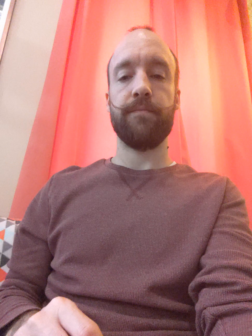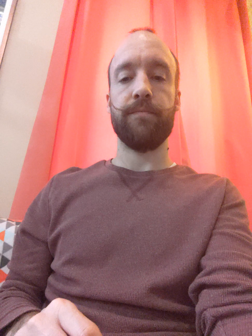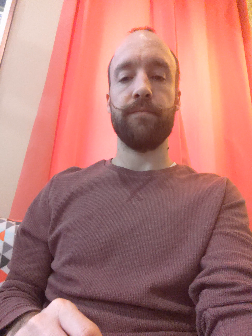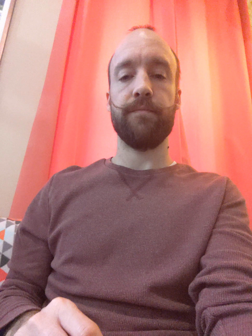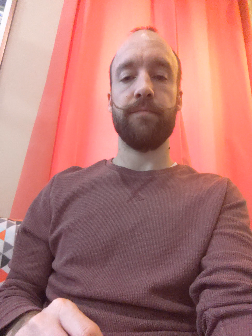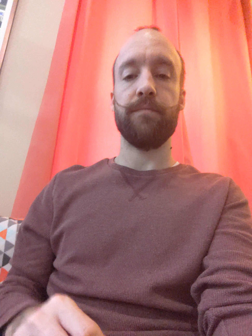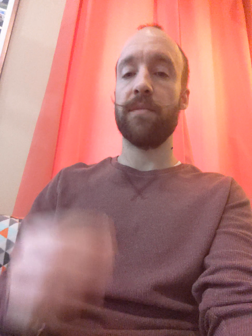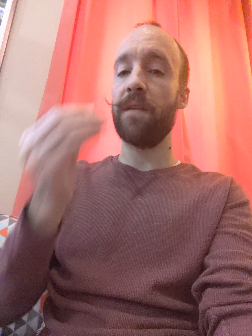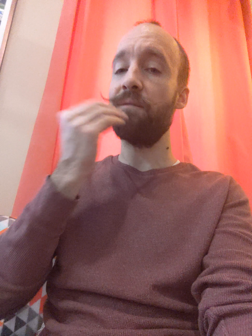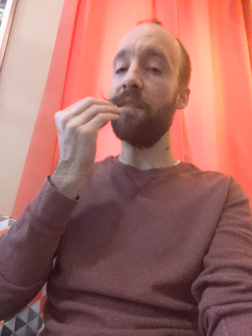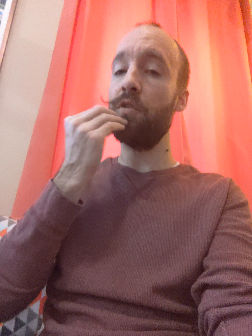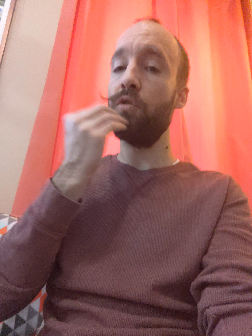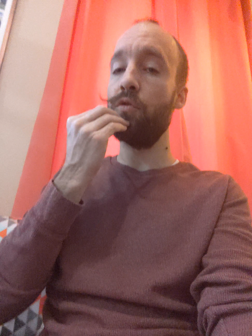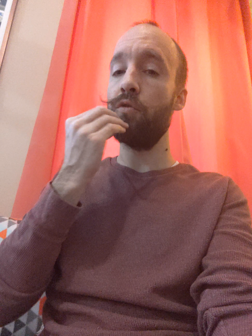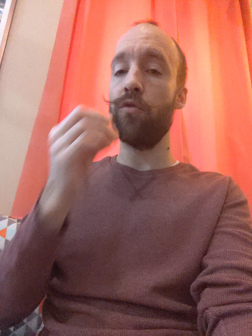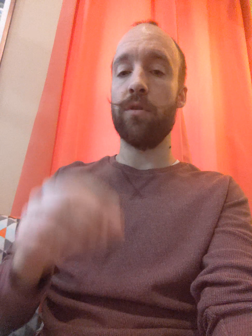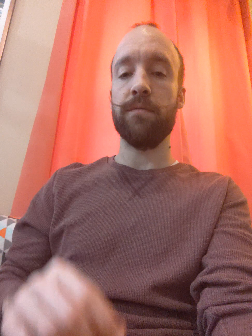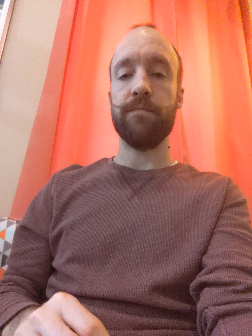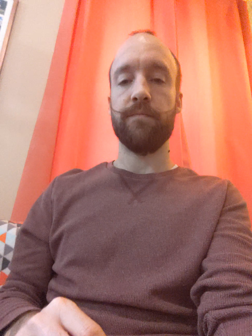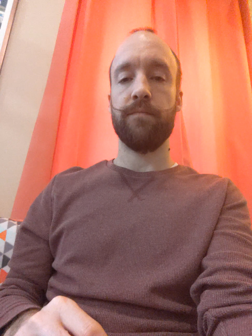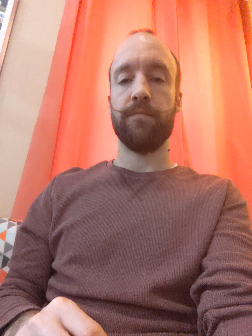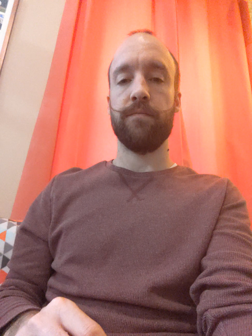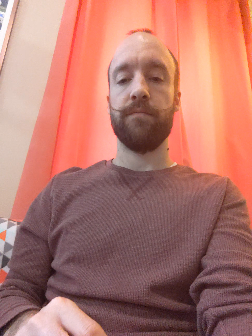food